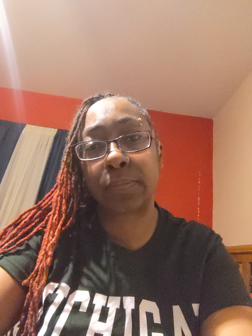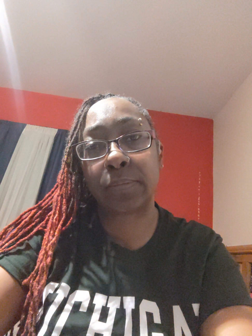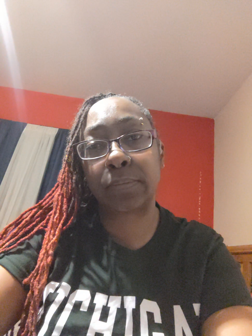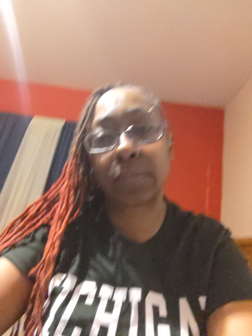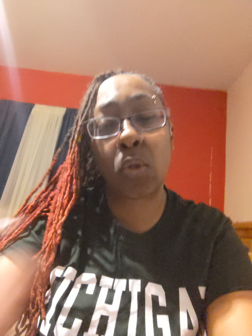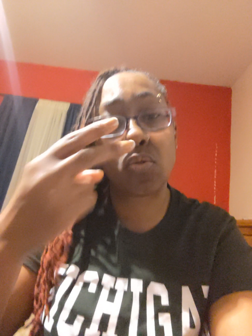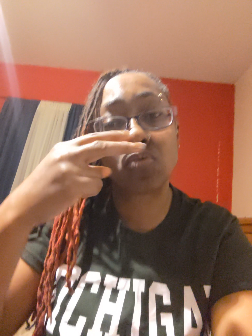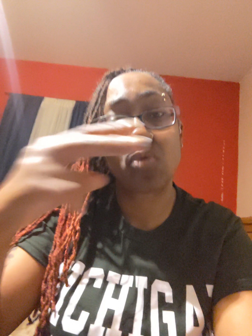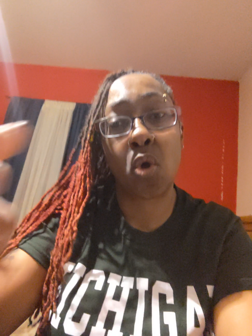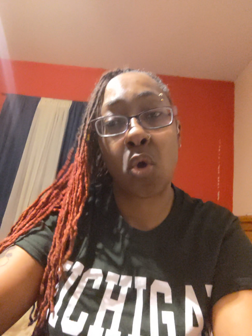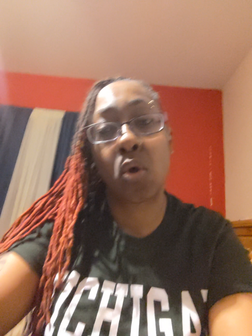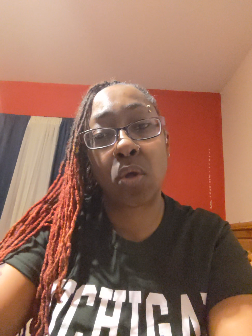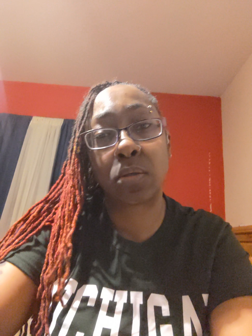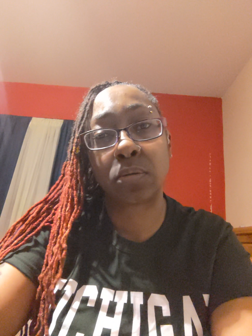look